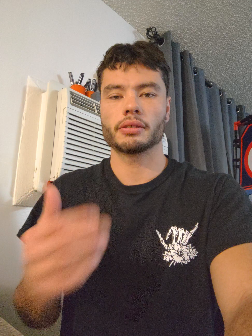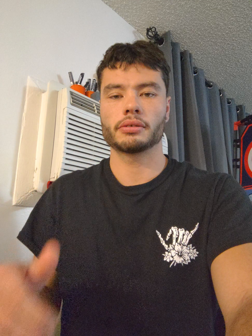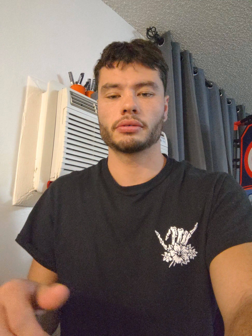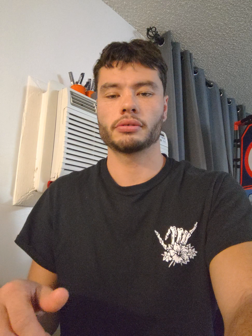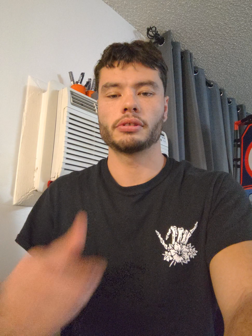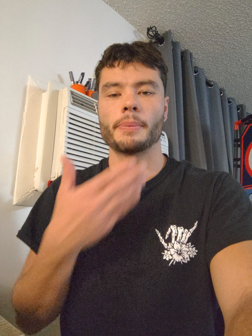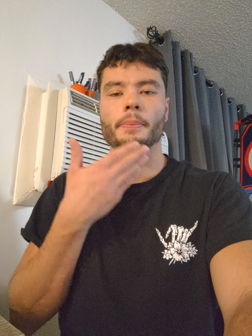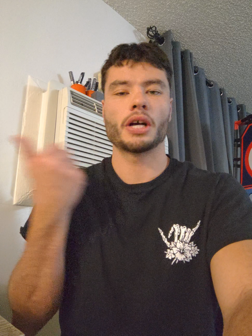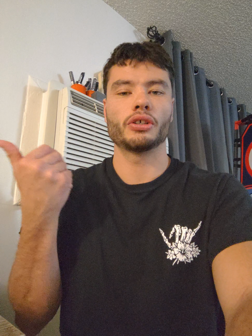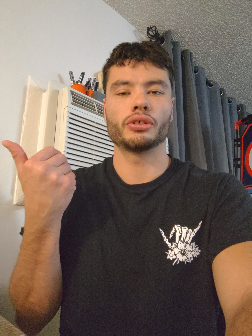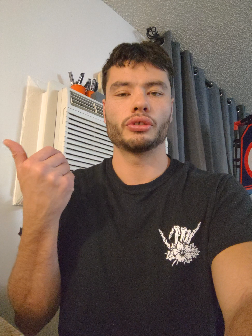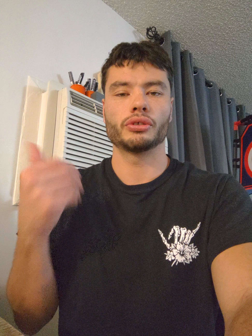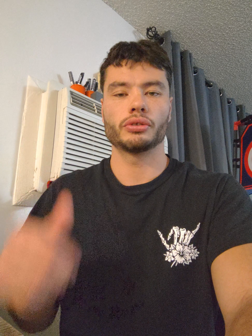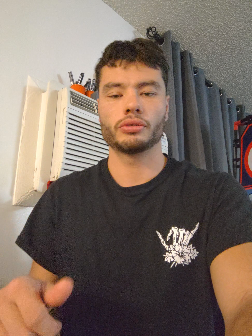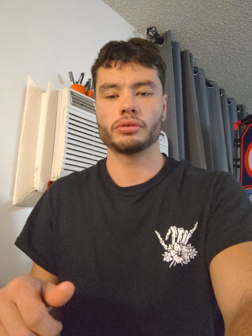better